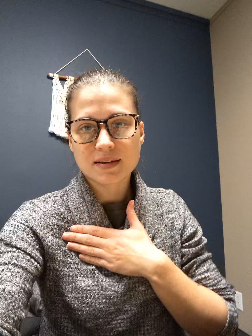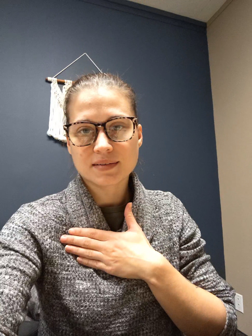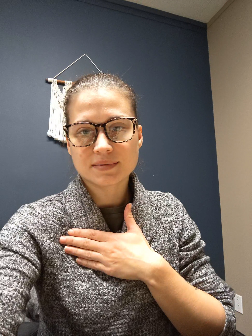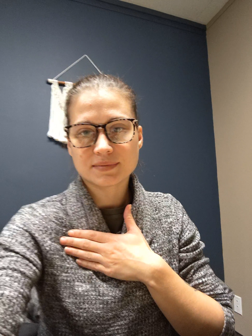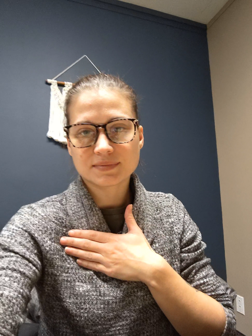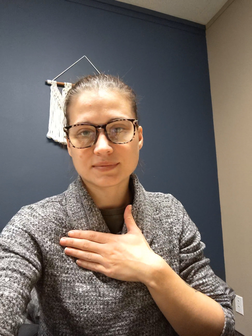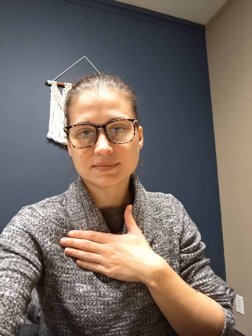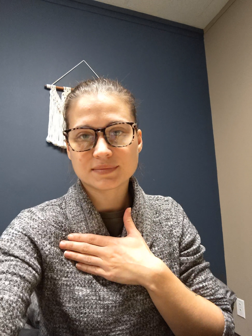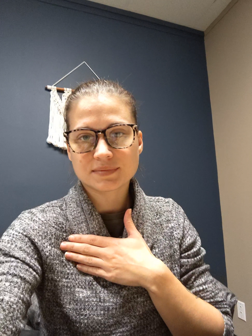my